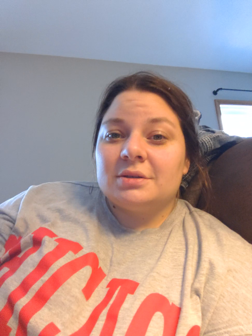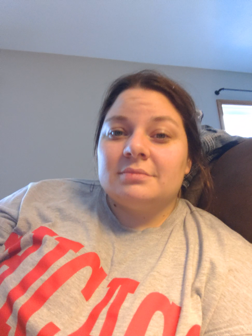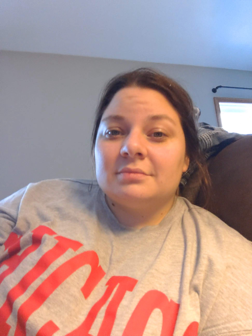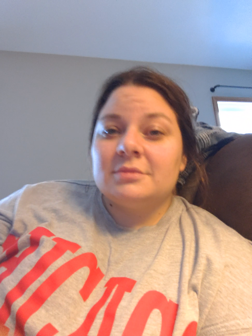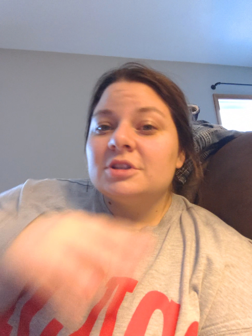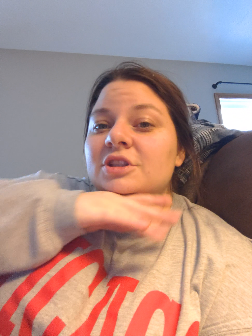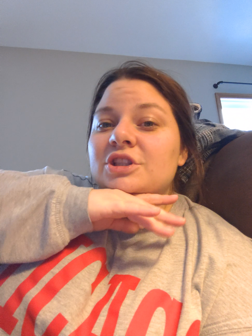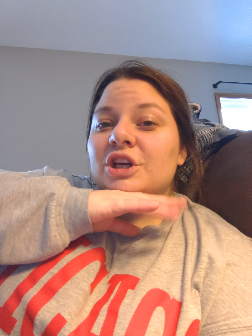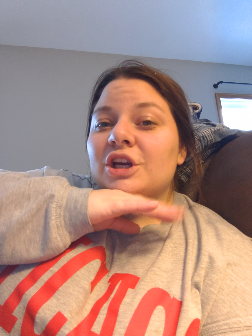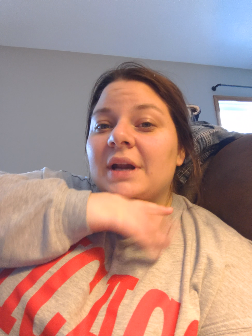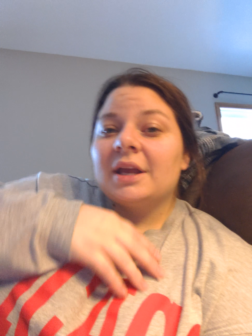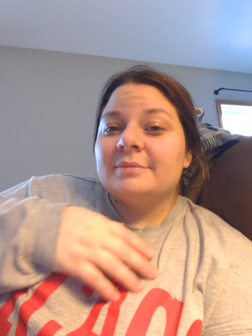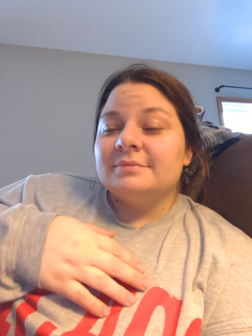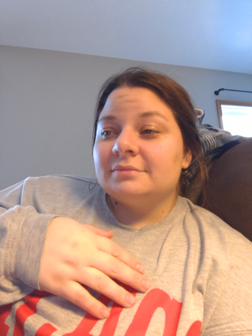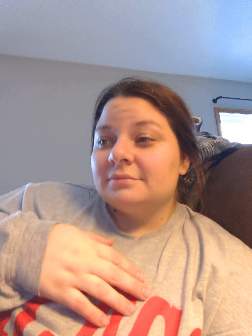dirty